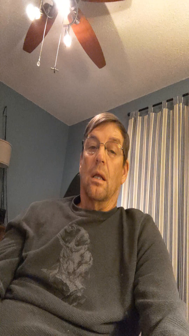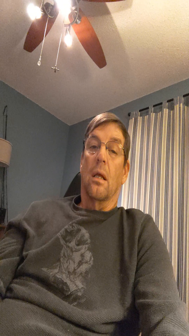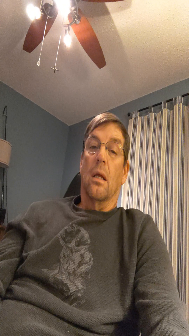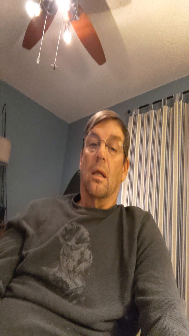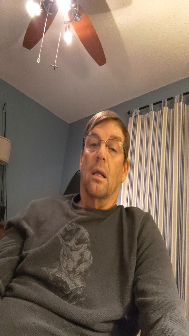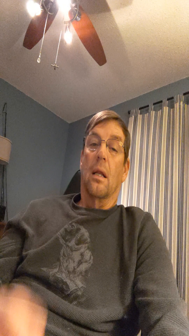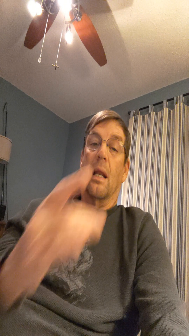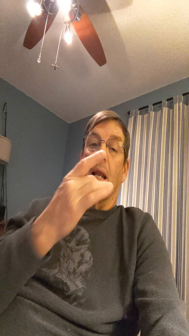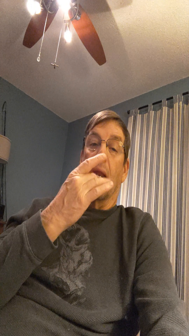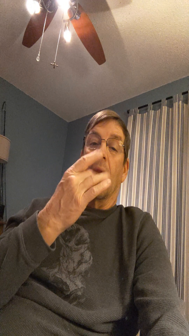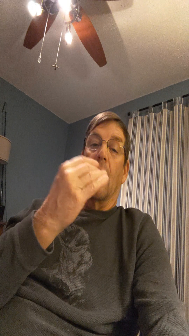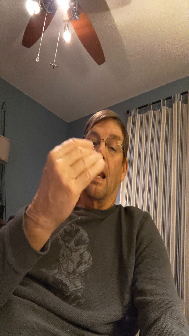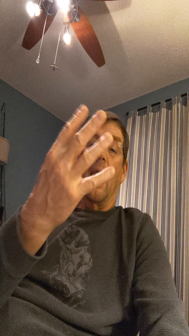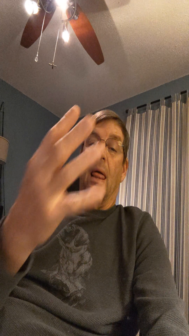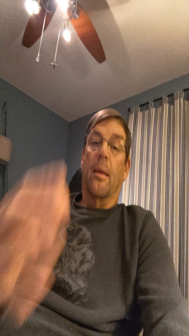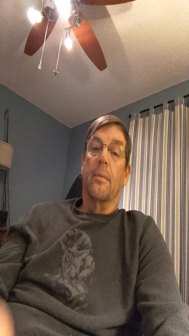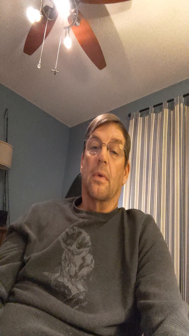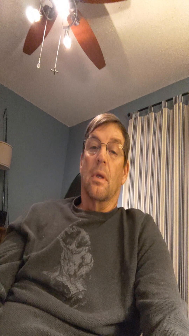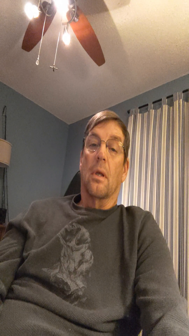lamp